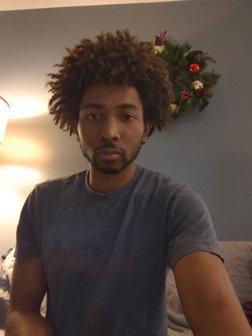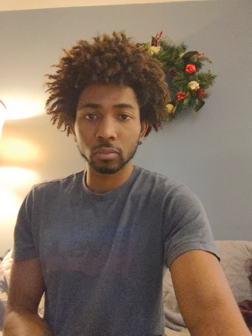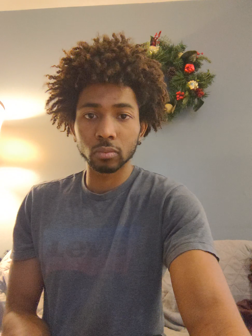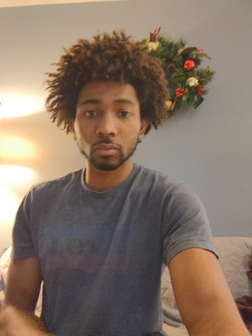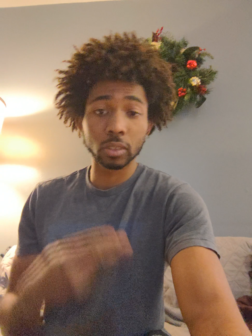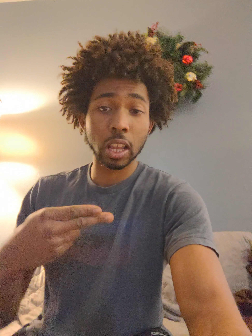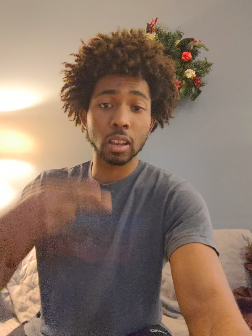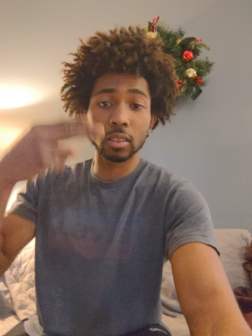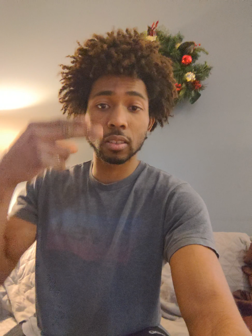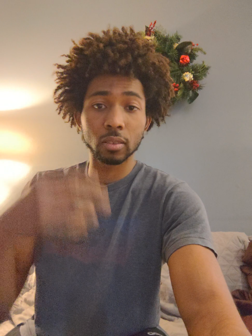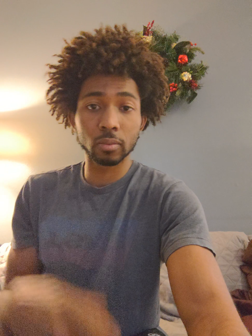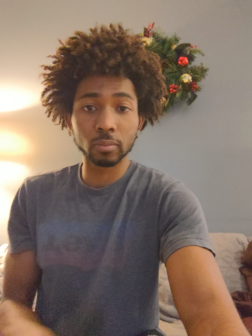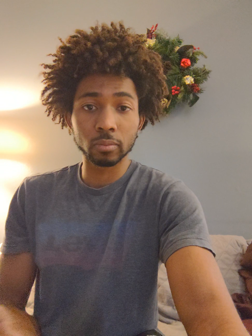high